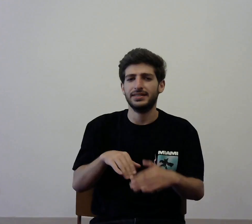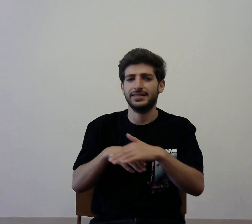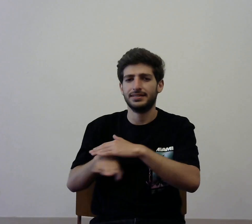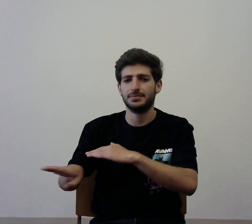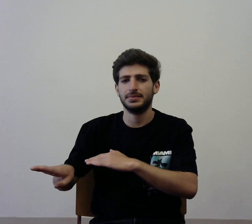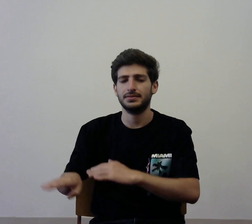getmək